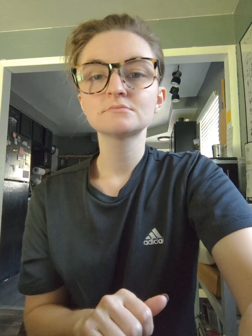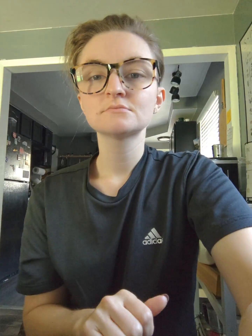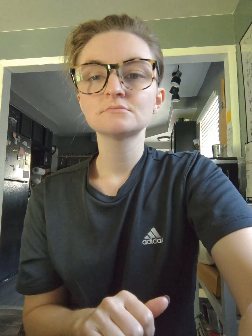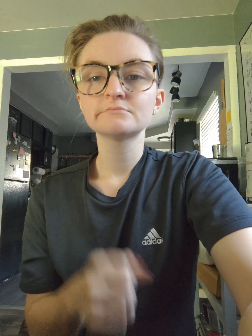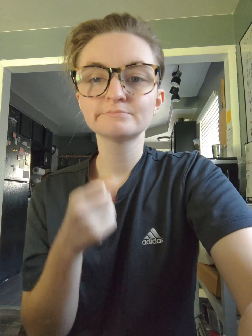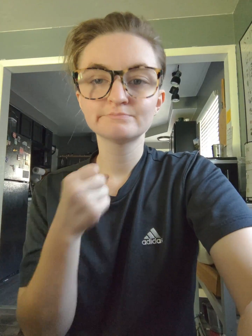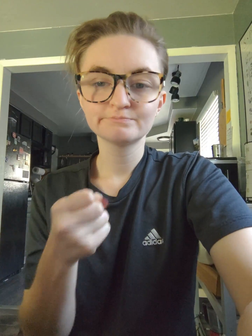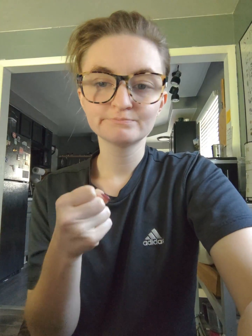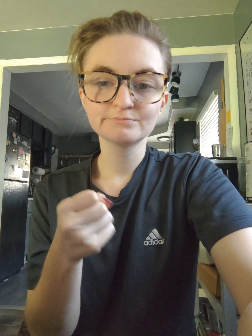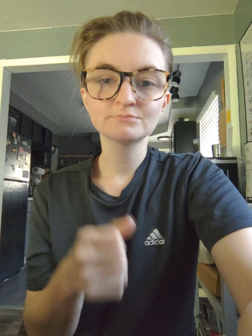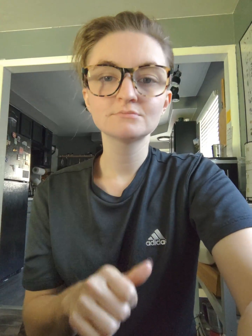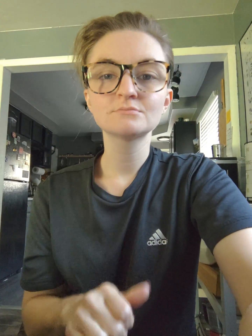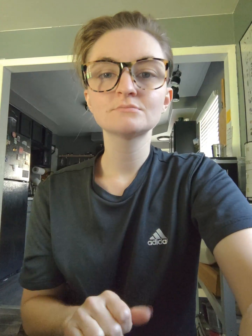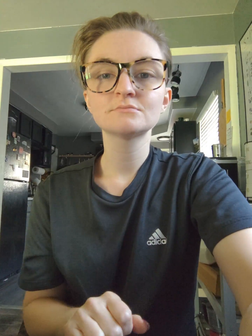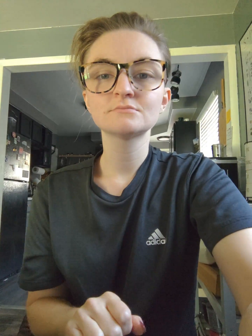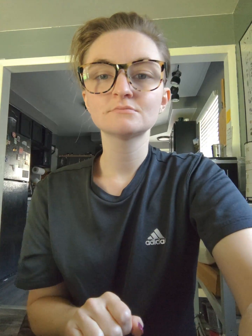hit